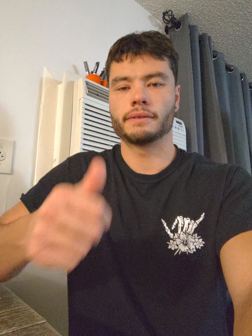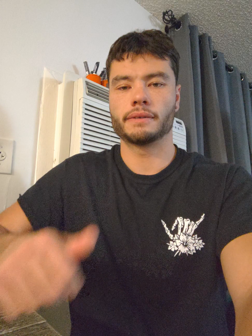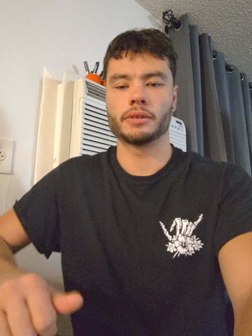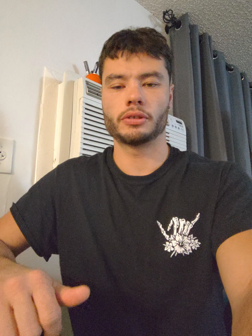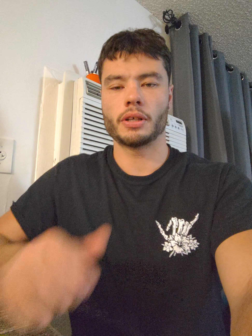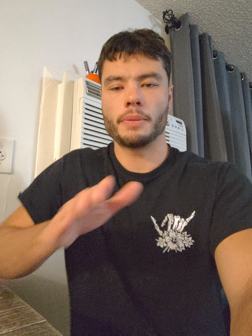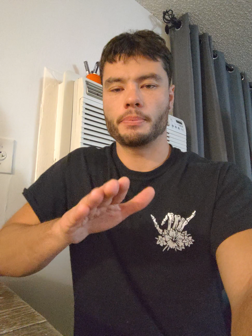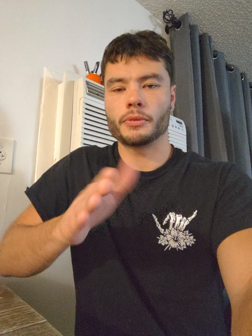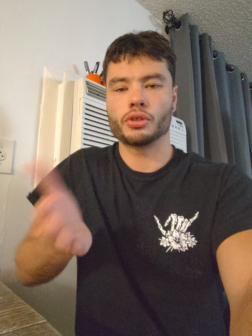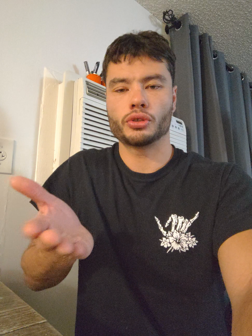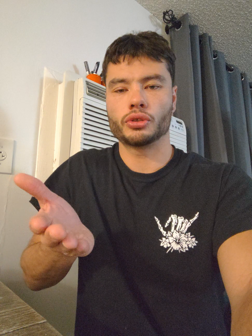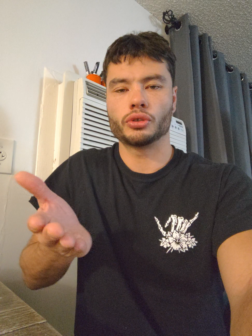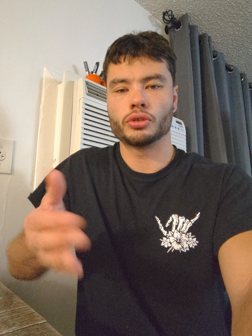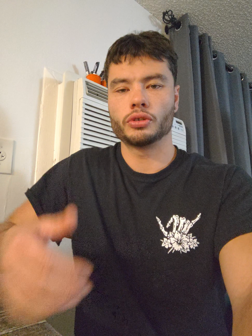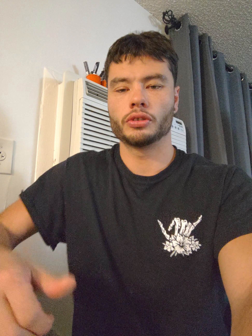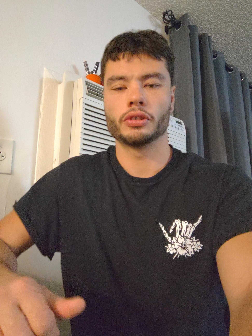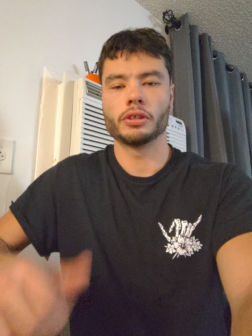book